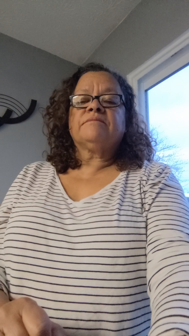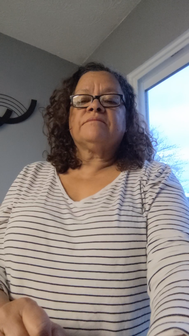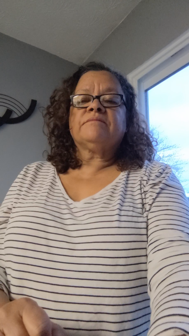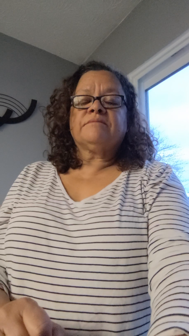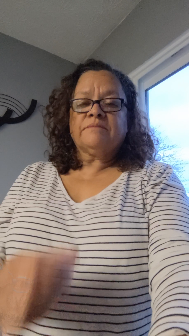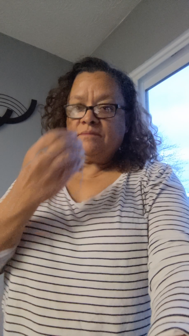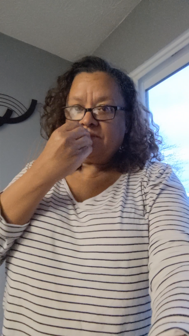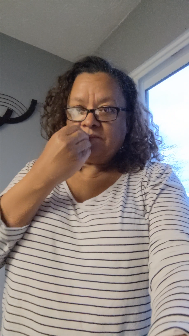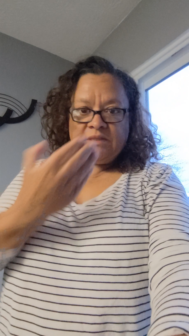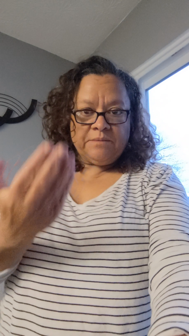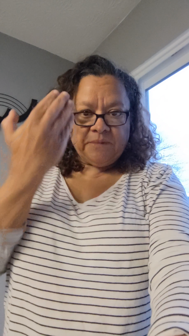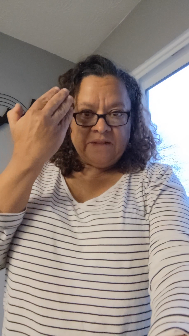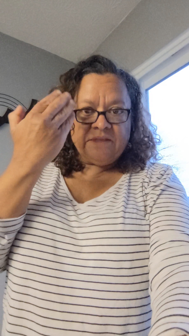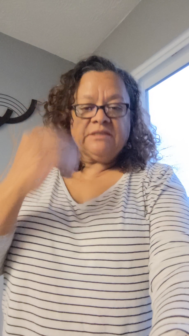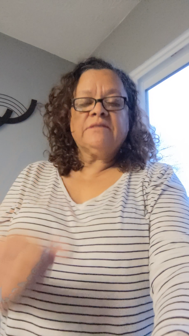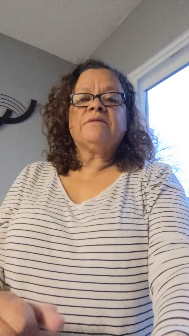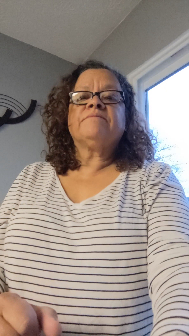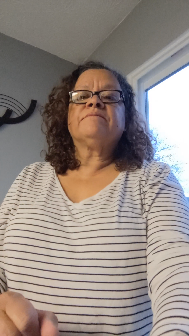breakfast